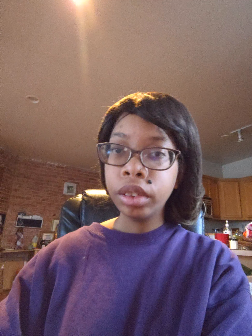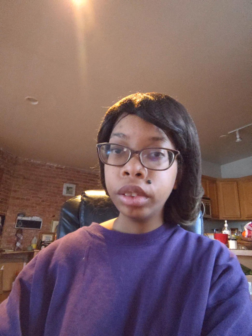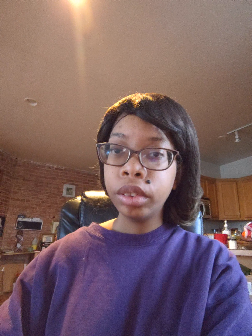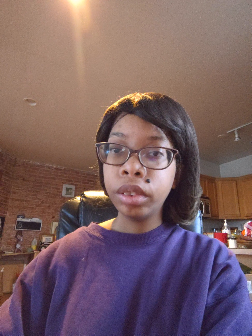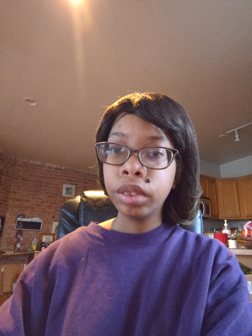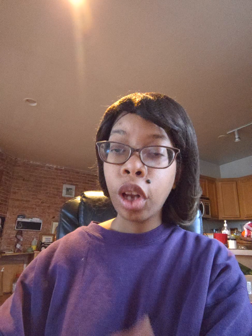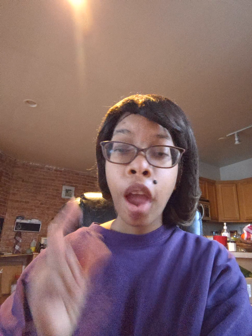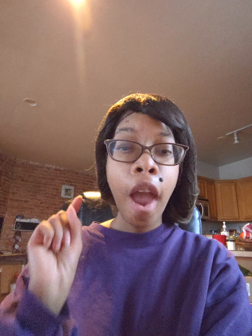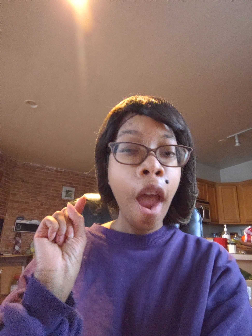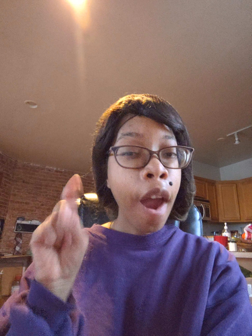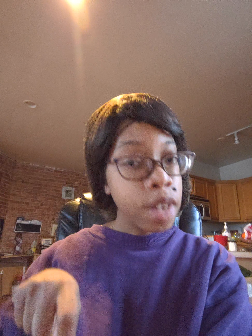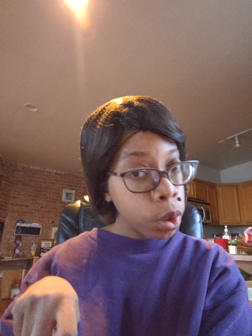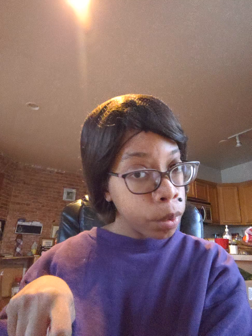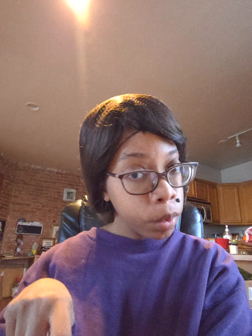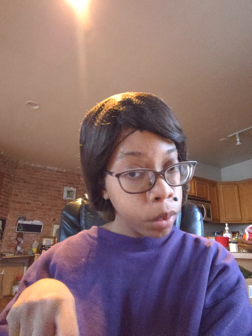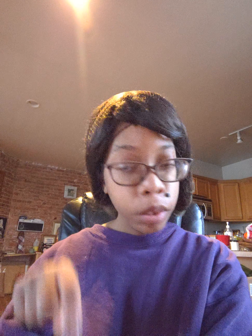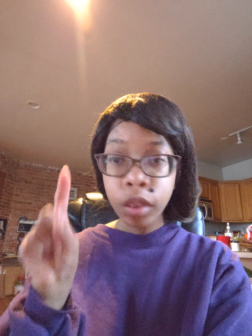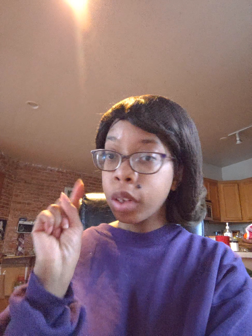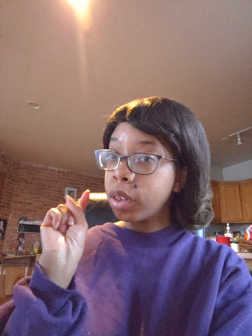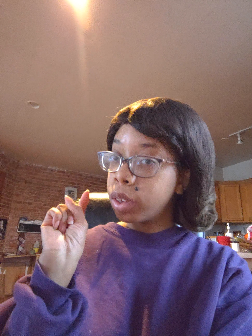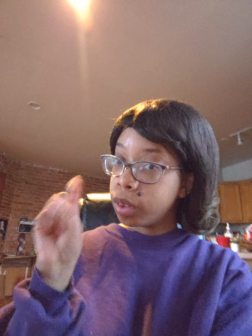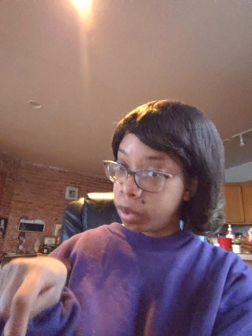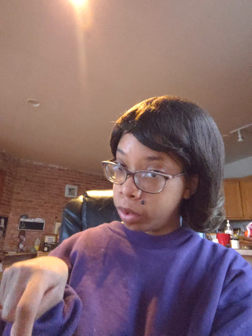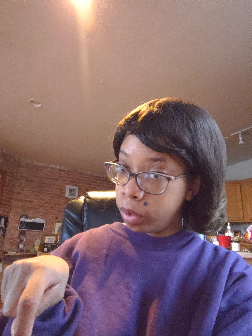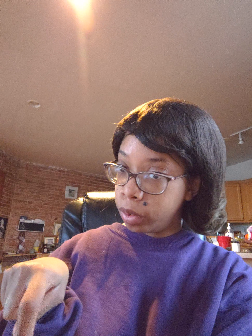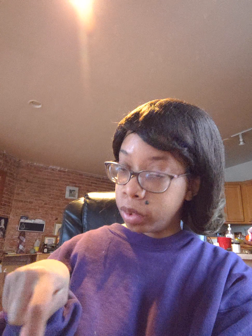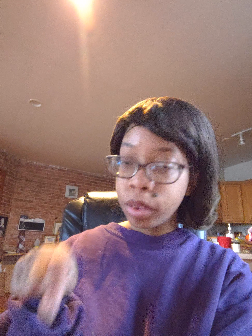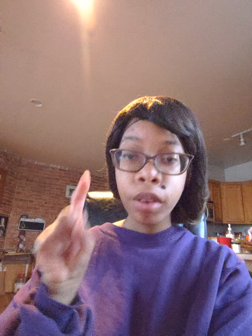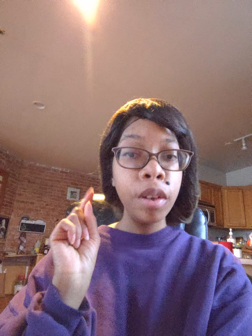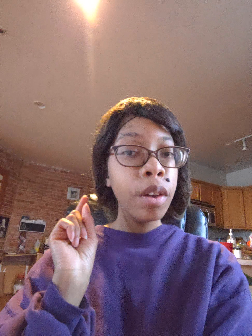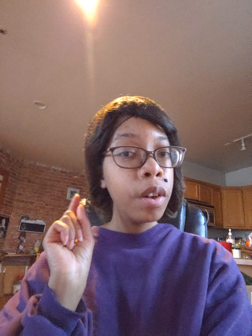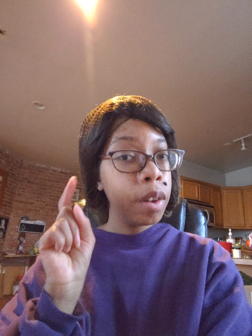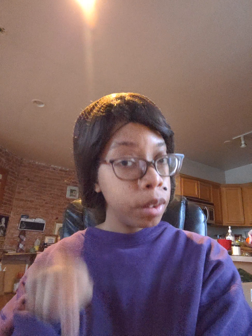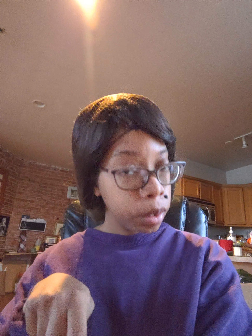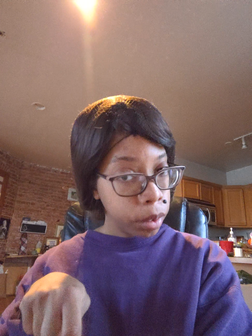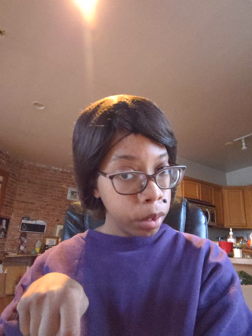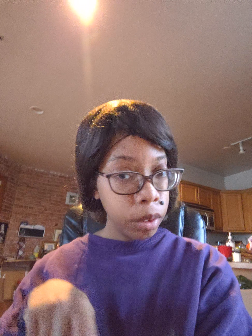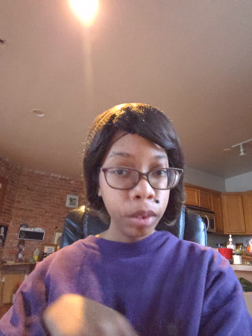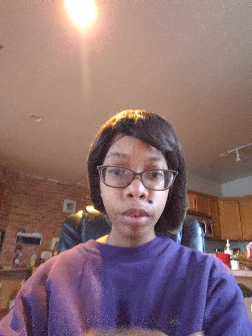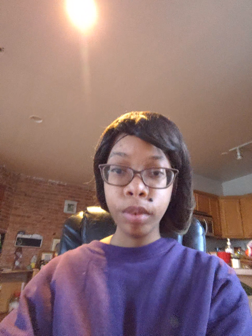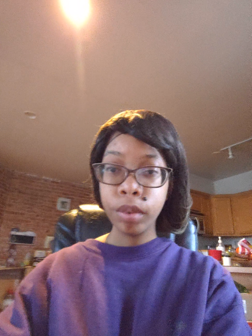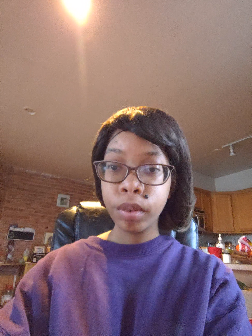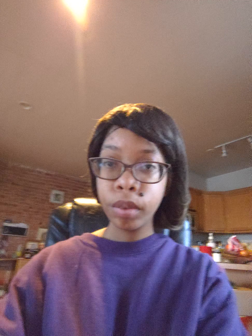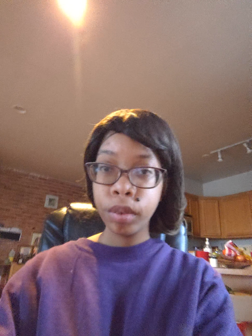have to